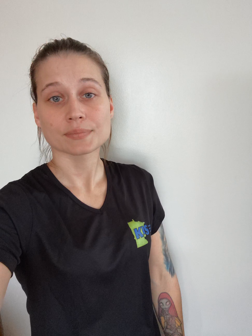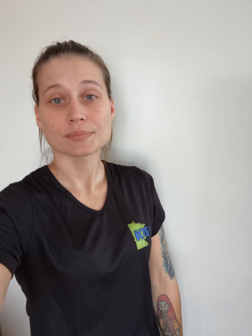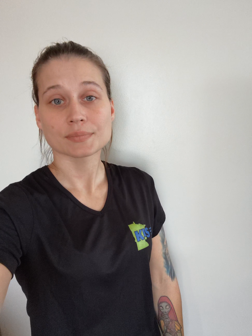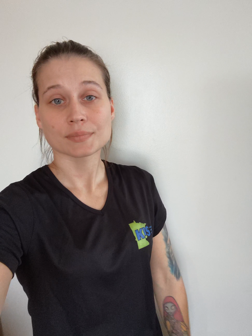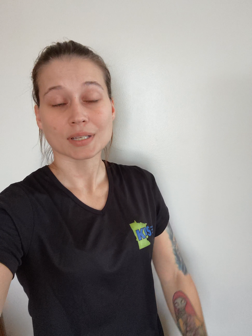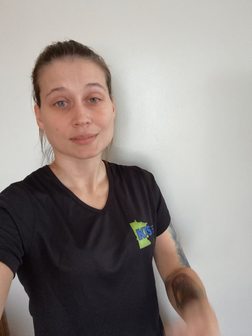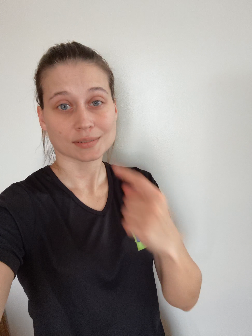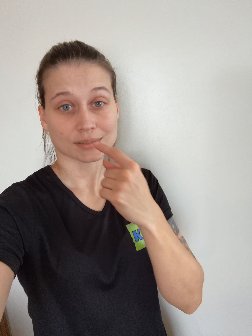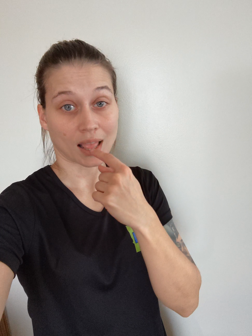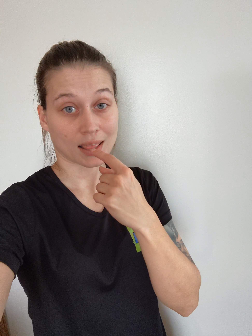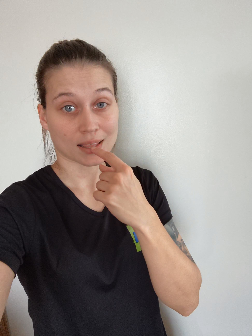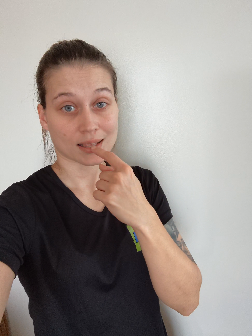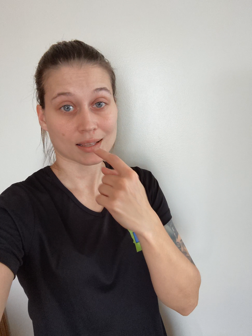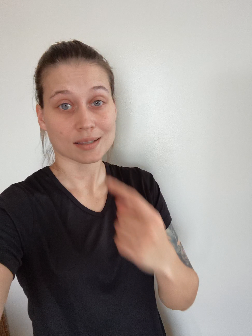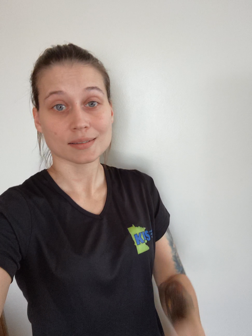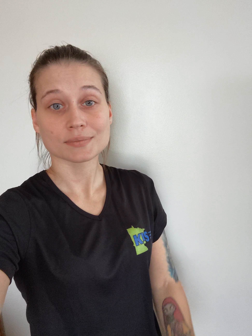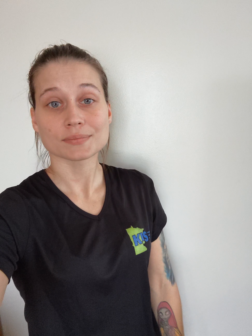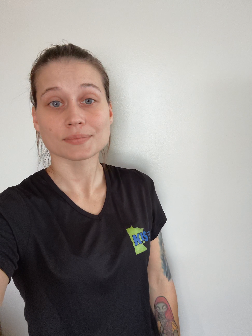tongue